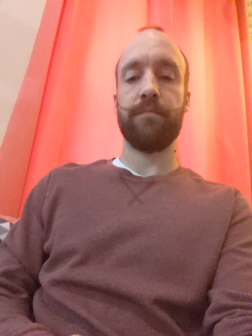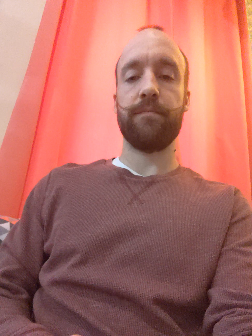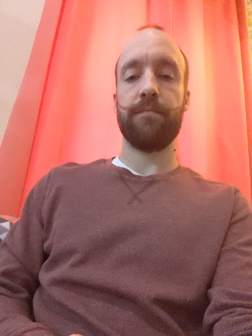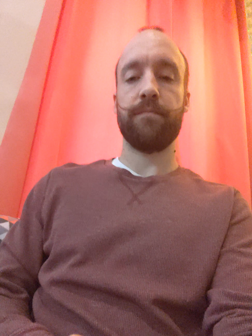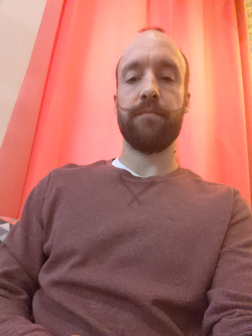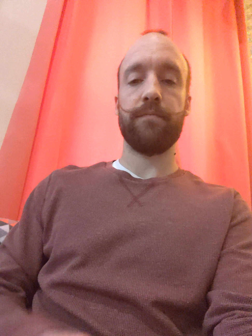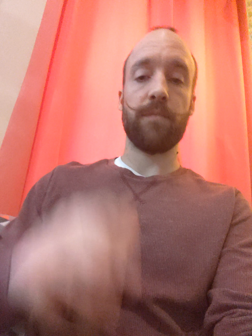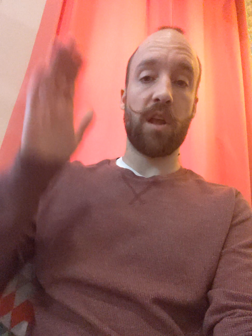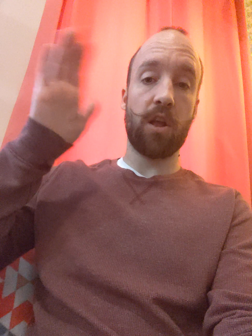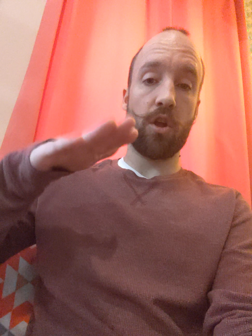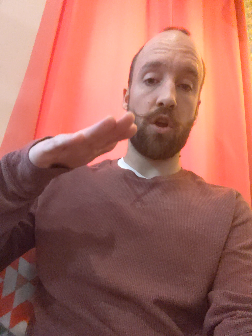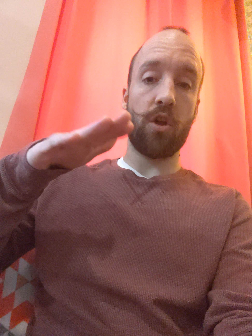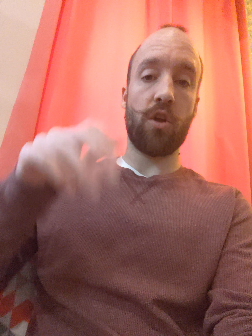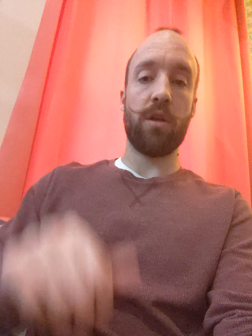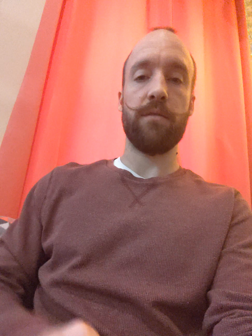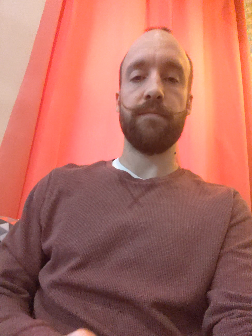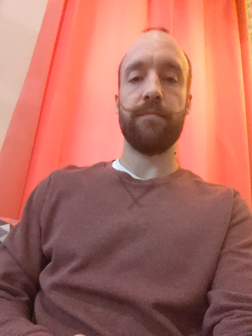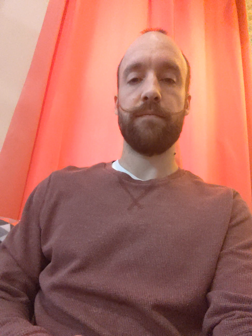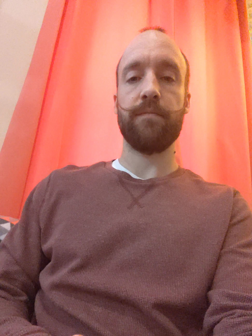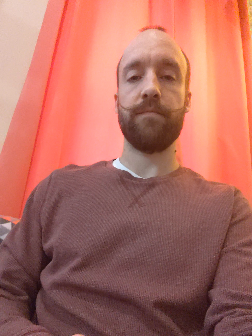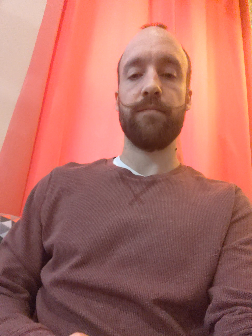on